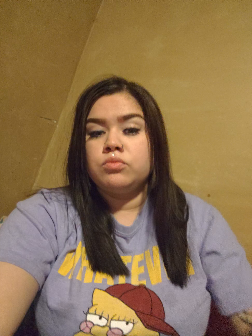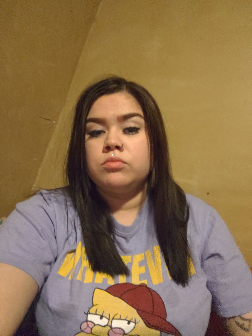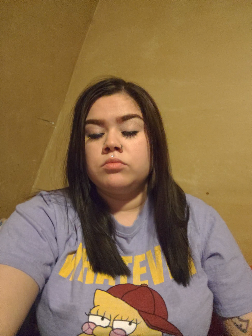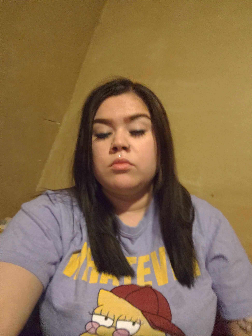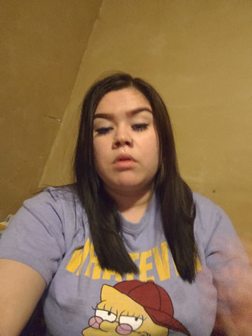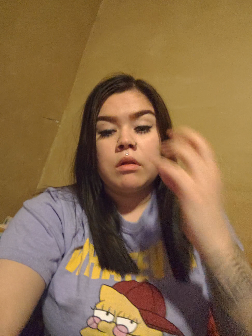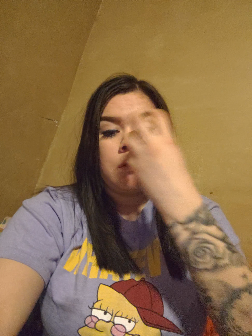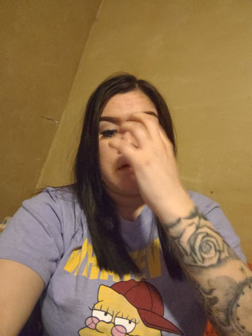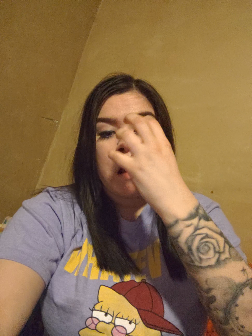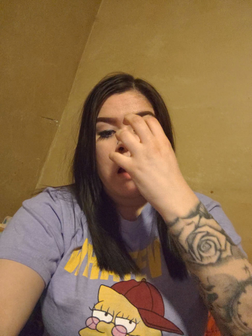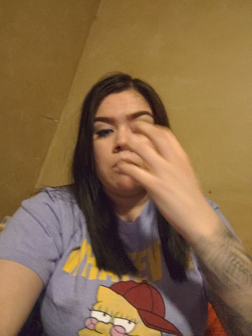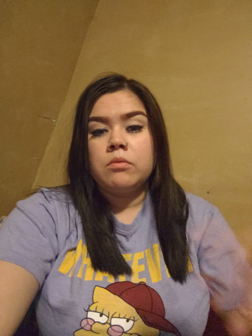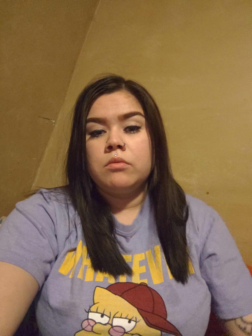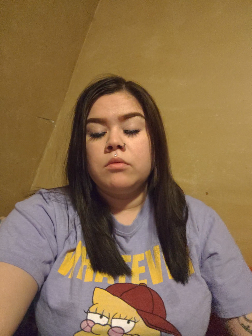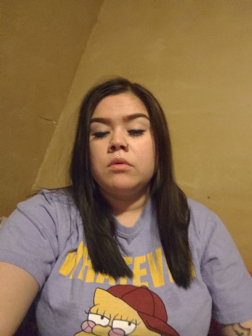clown